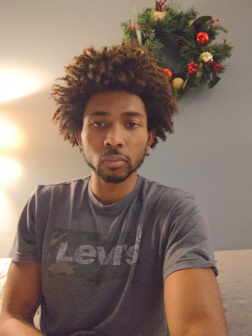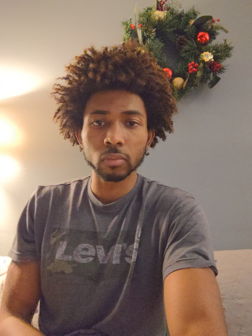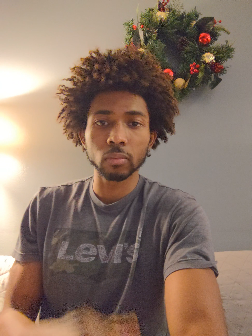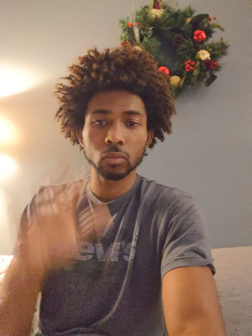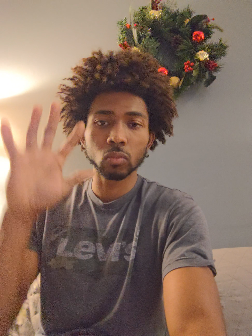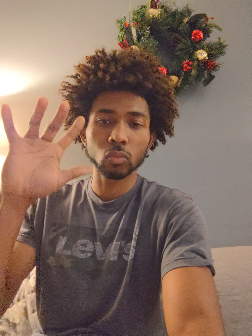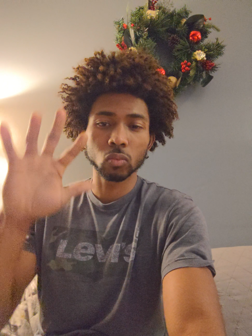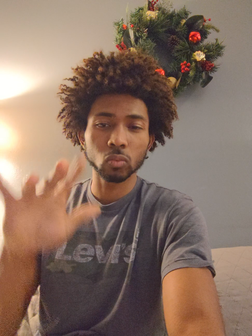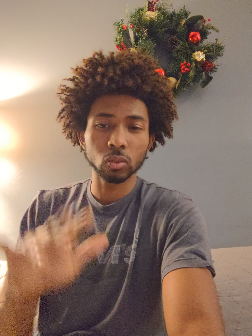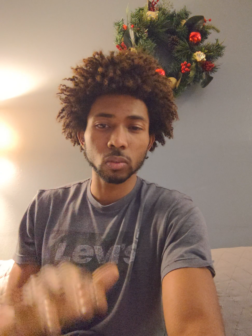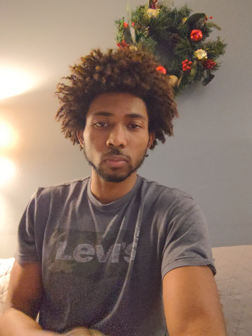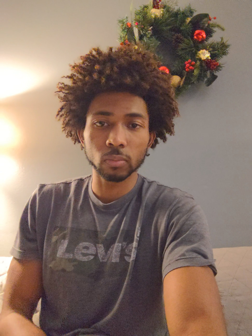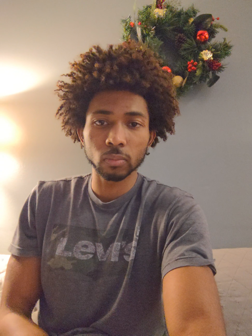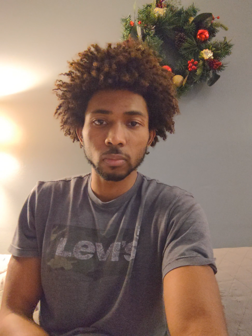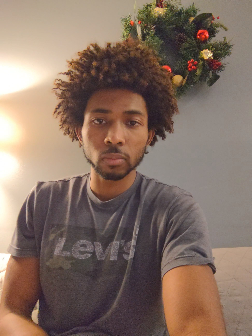snow